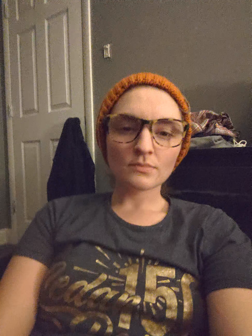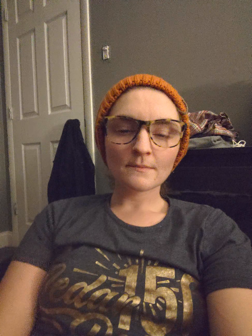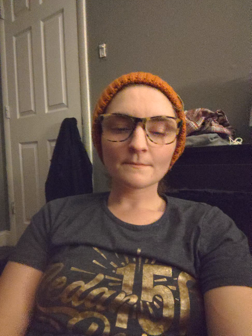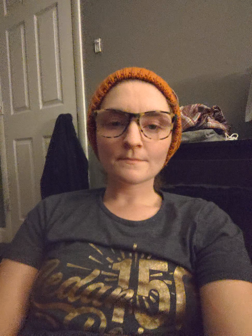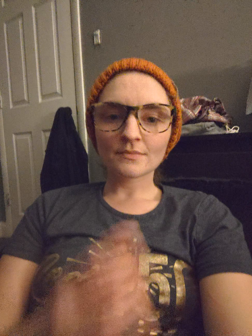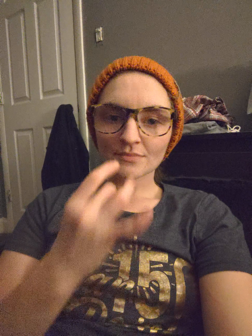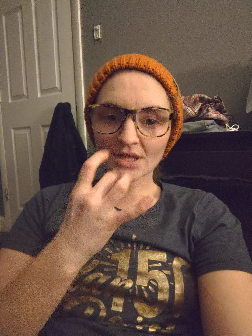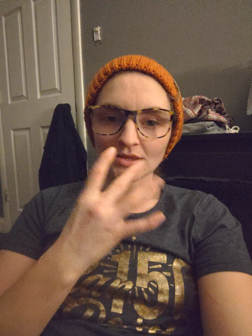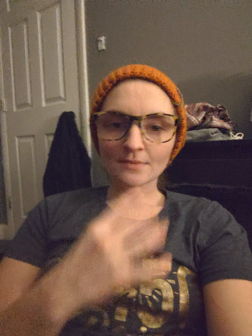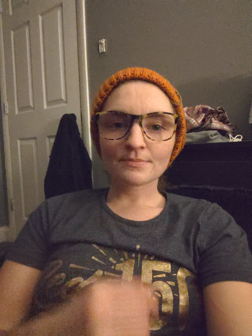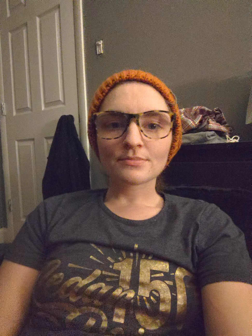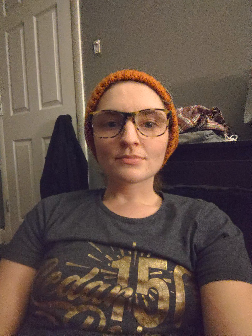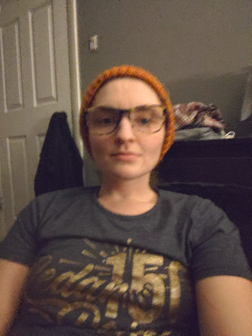snack